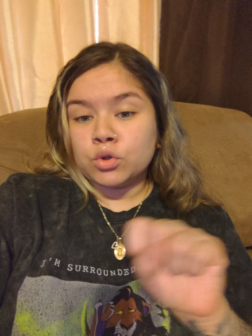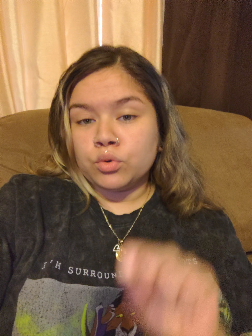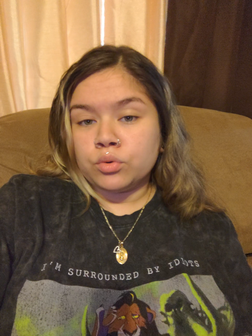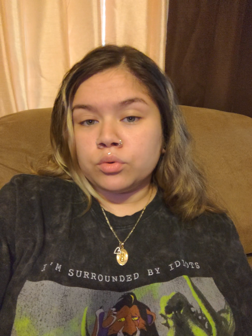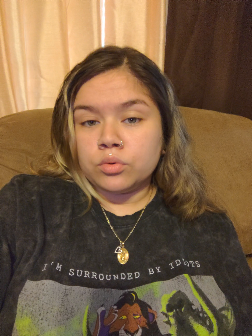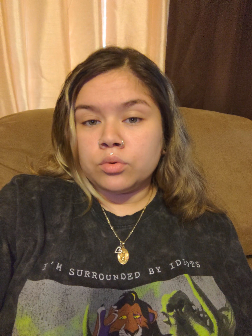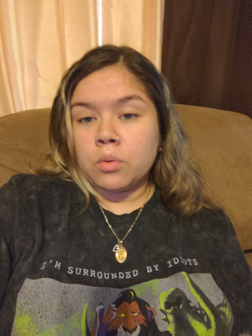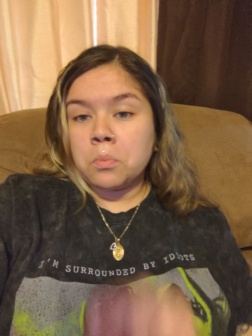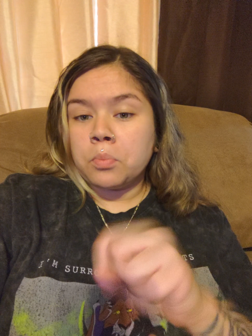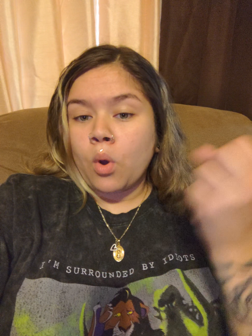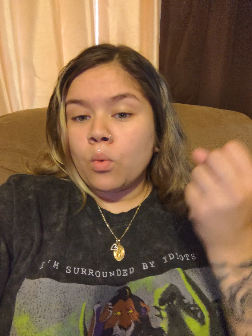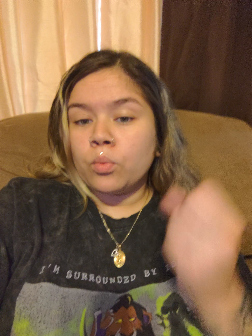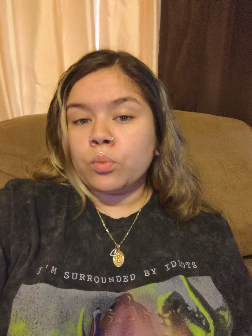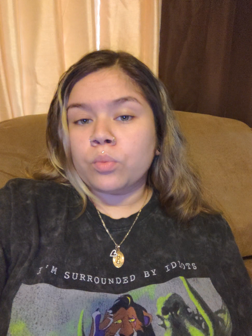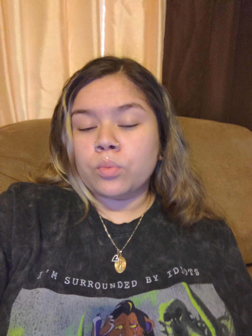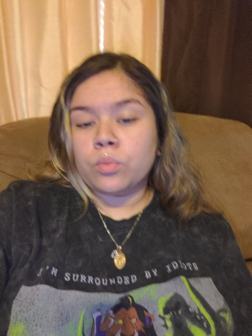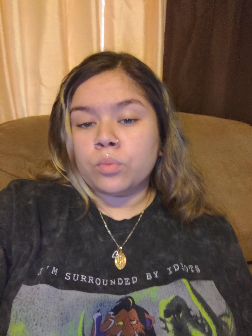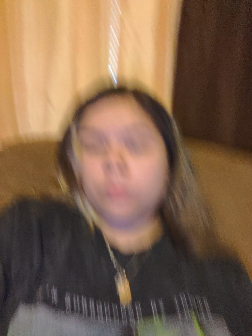broken